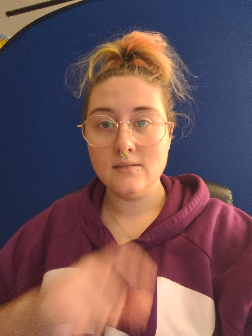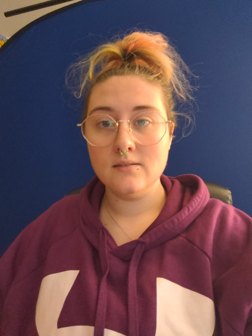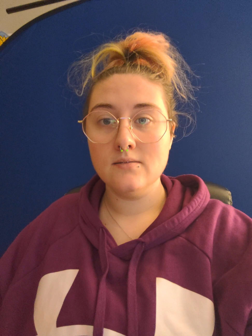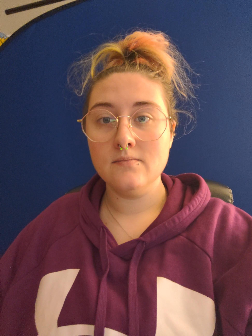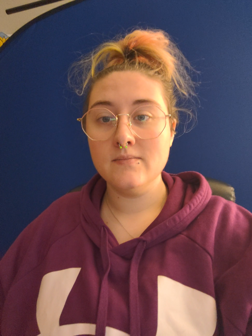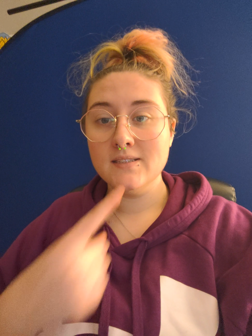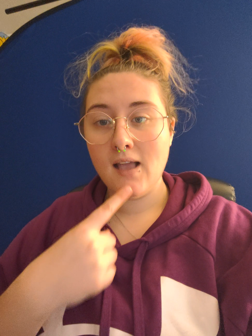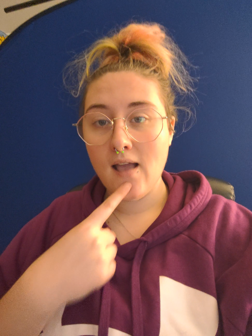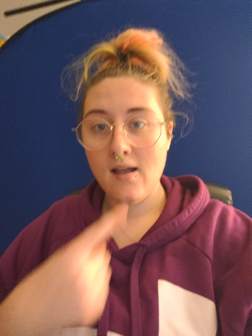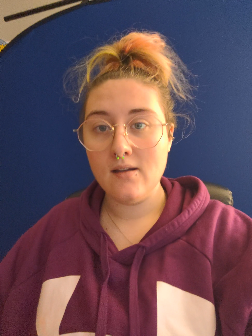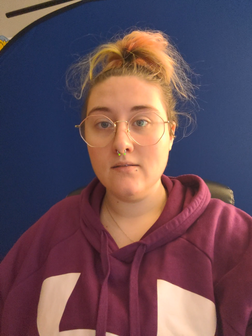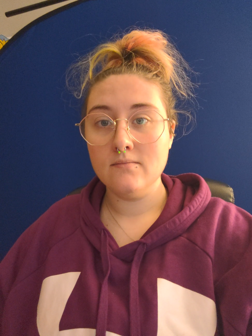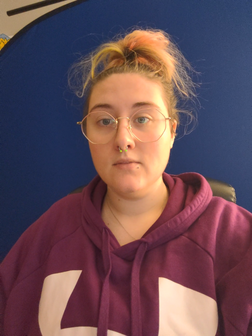say